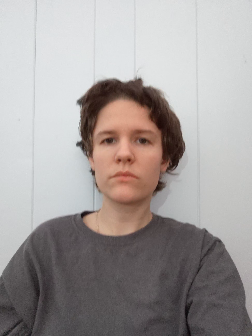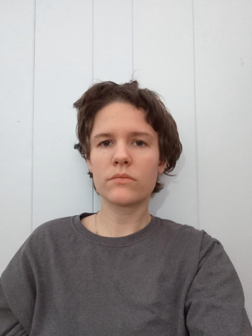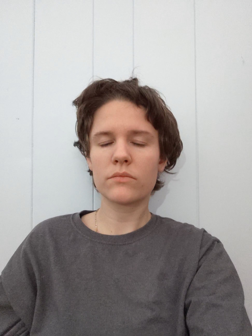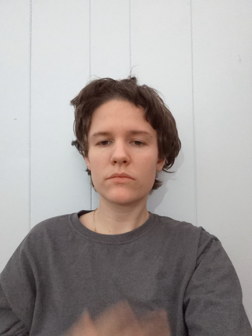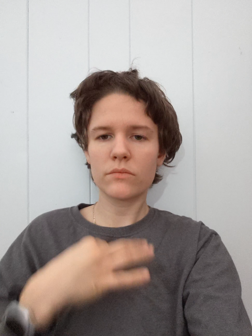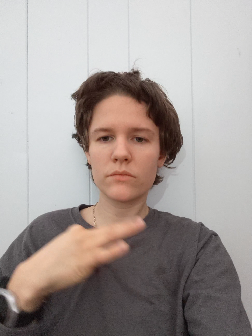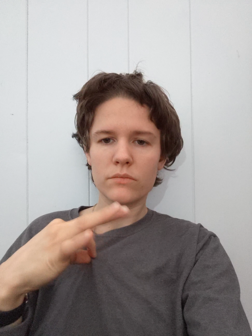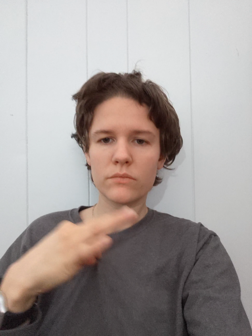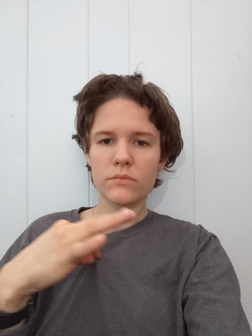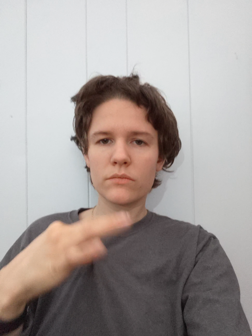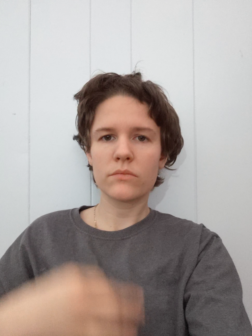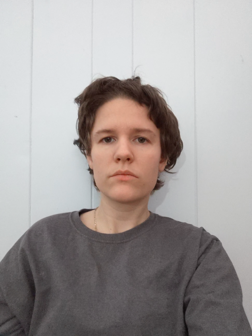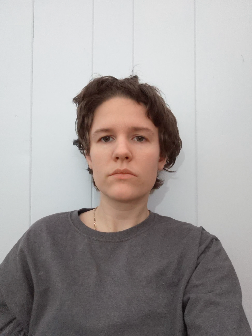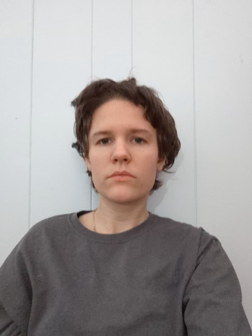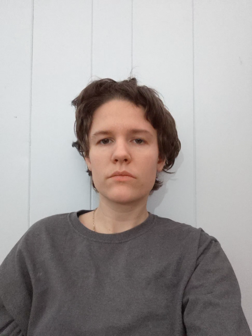shirt